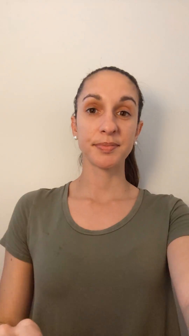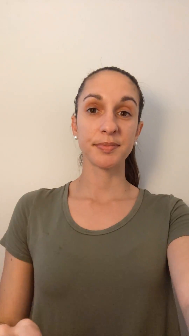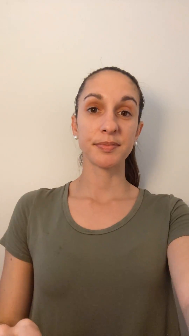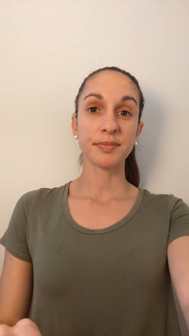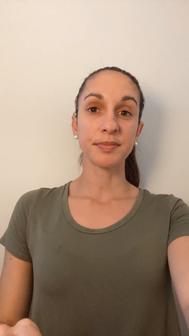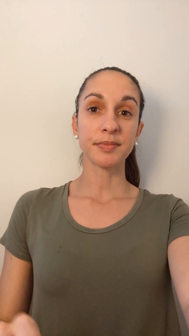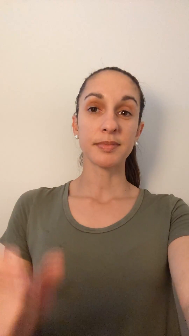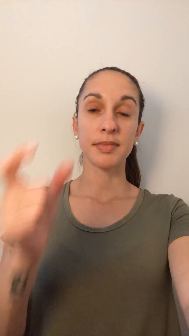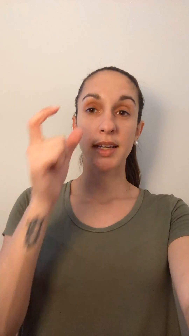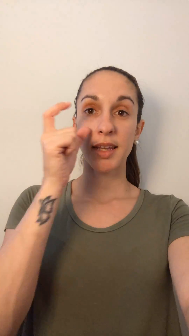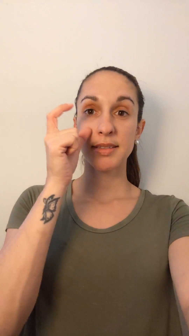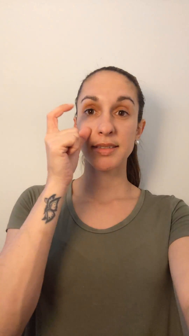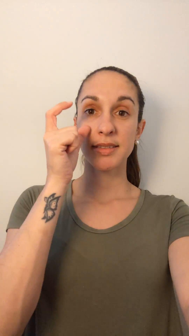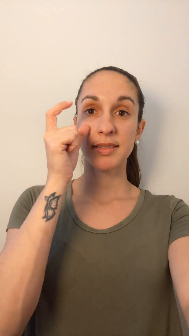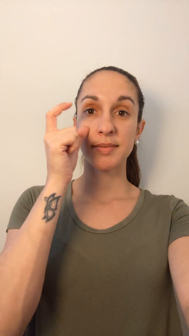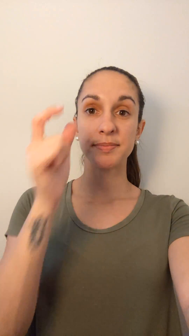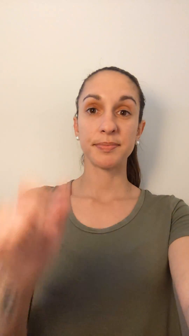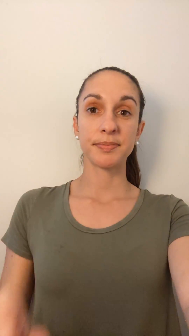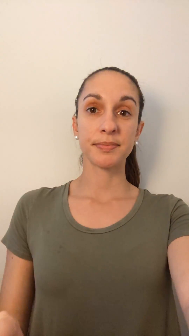glasses